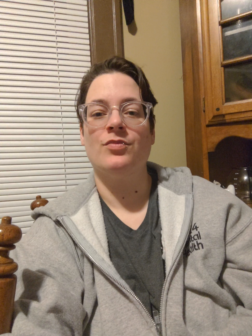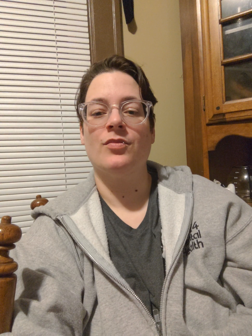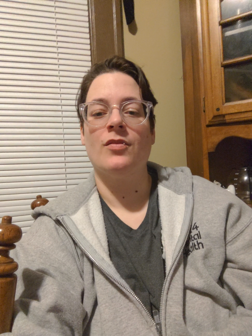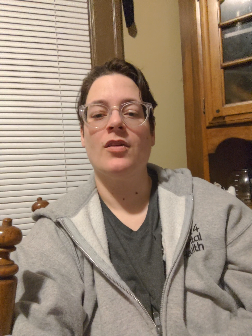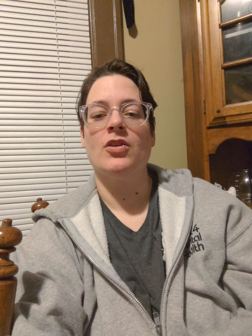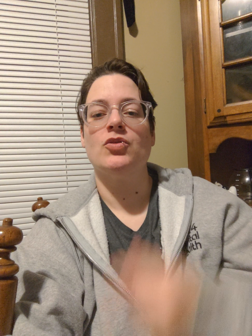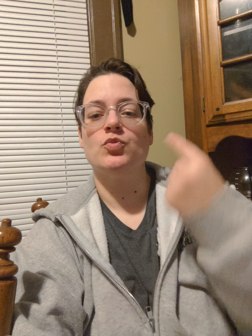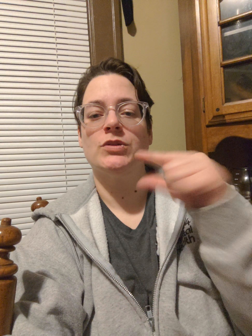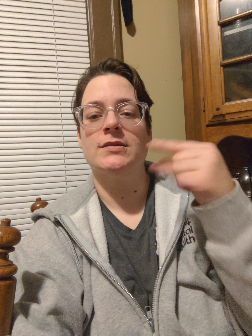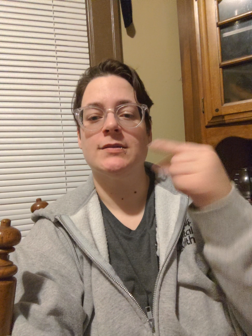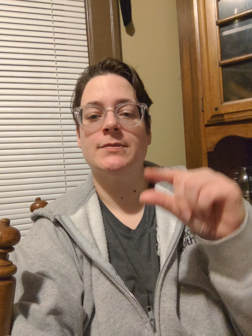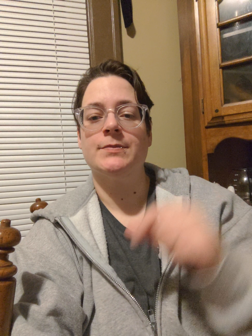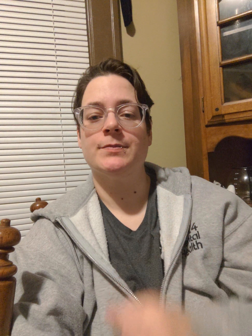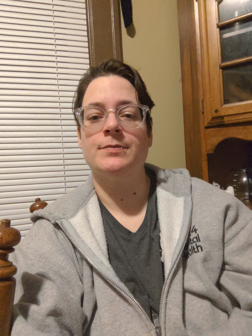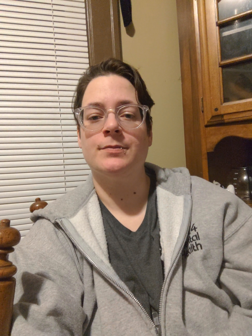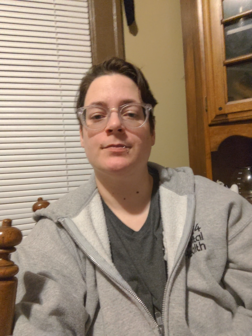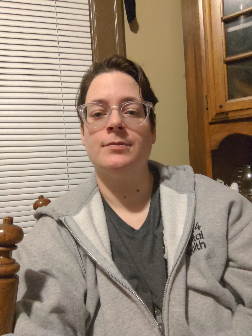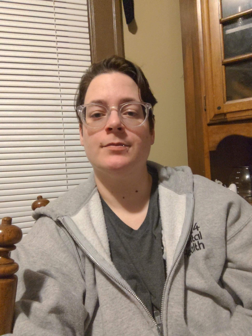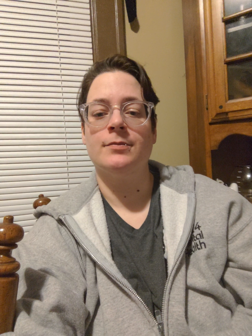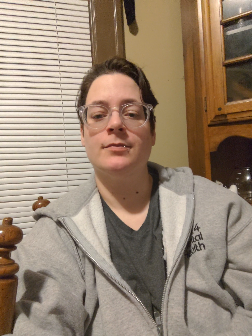green